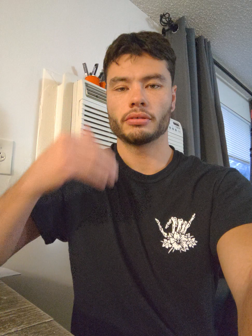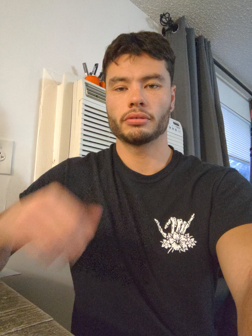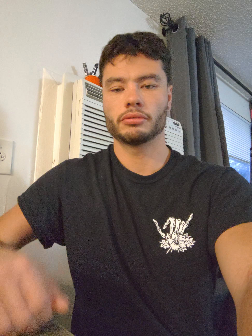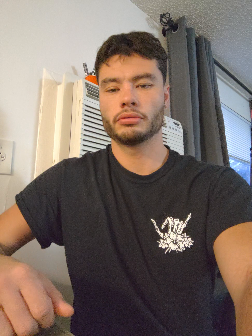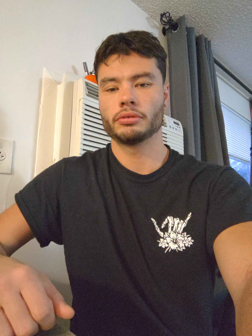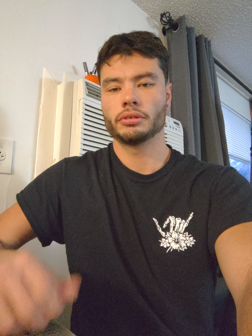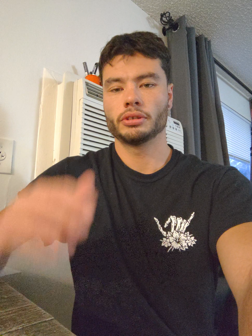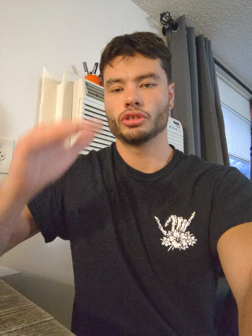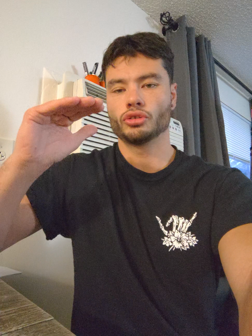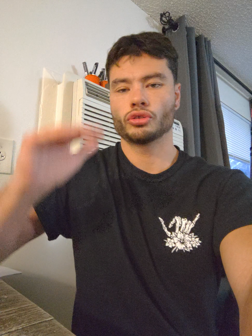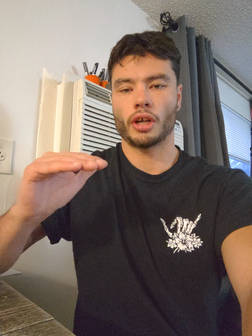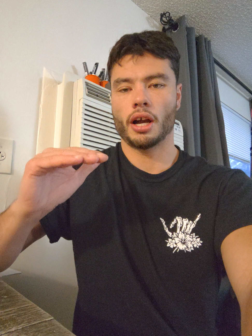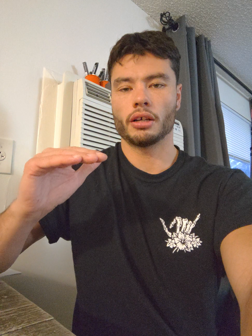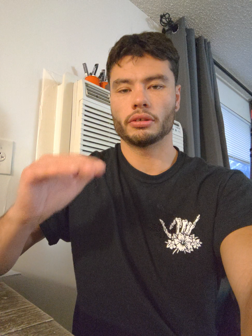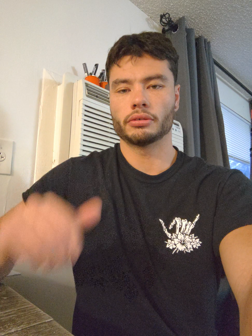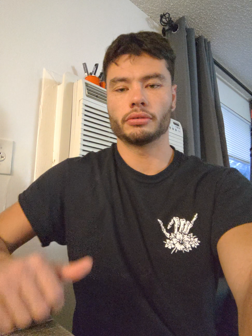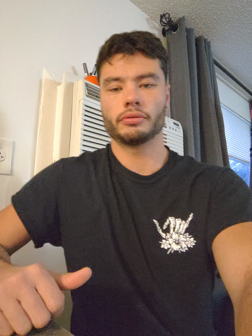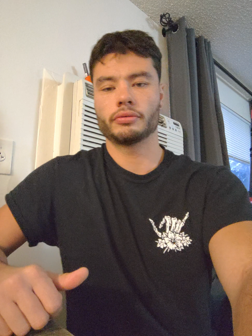child